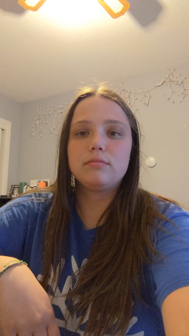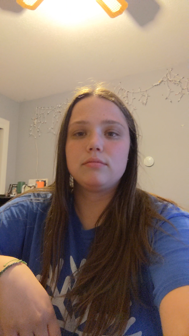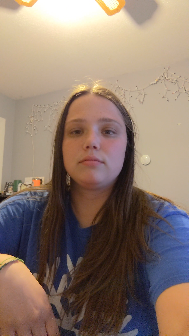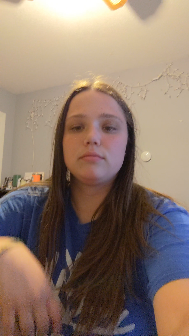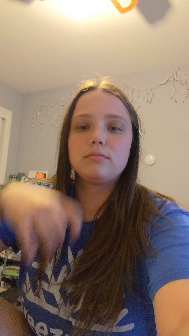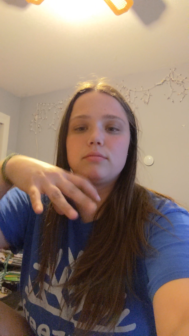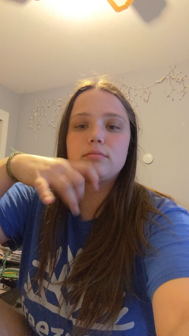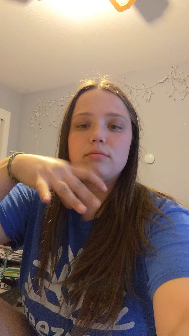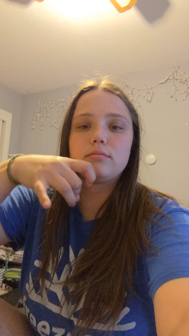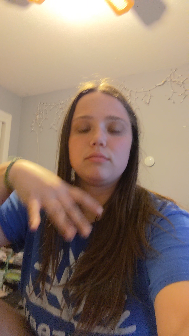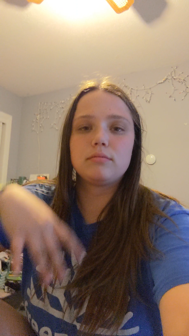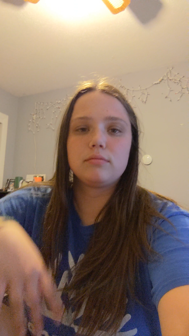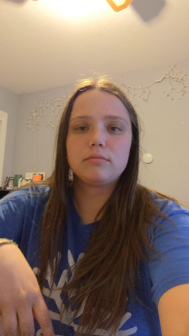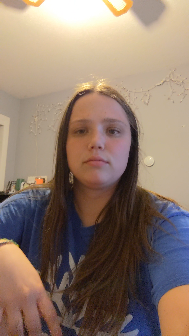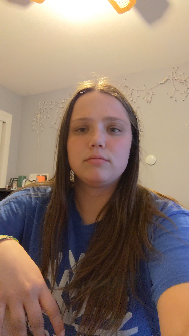pumpkin